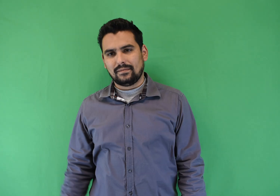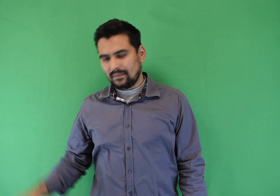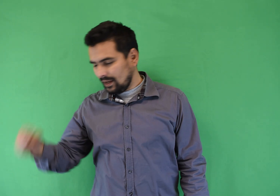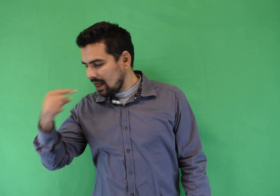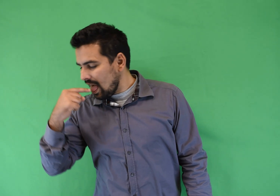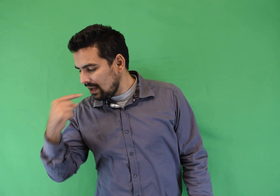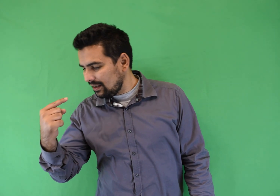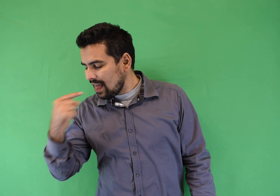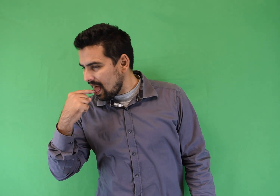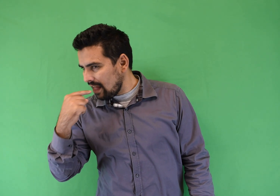sentido del gusto